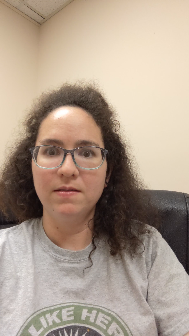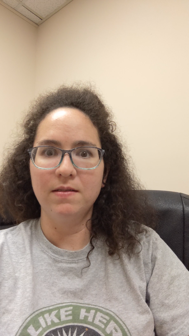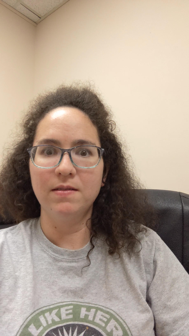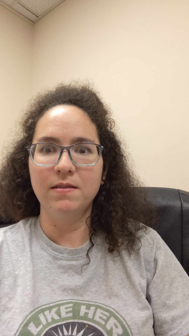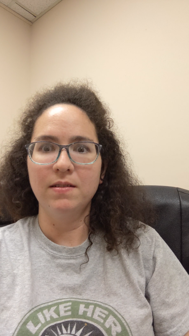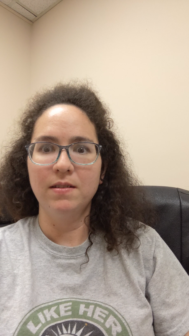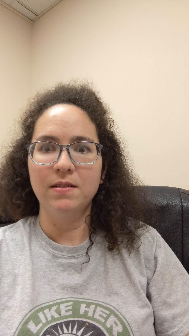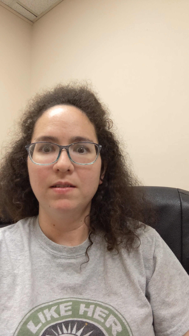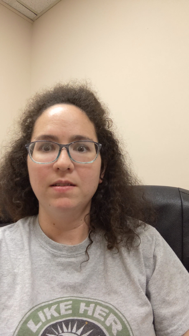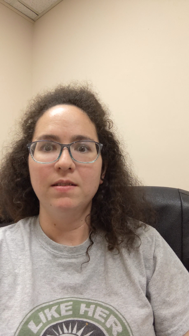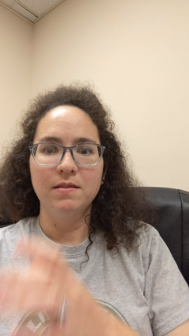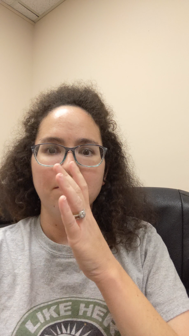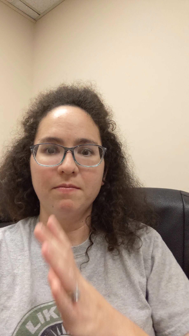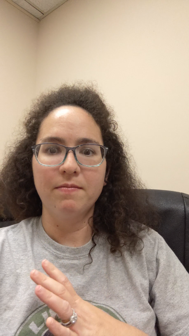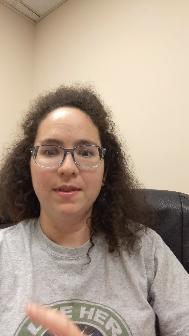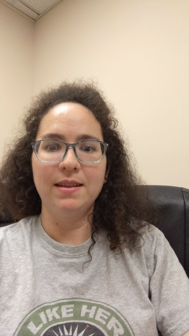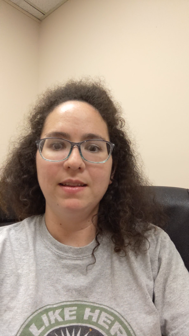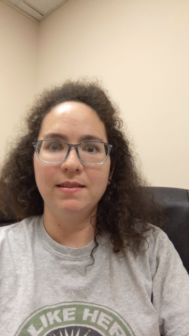lady